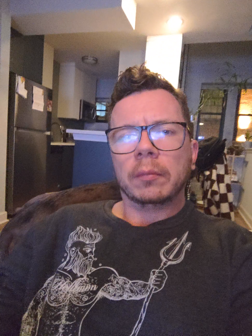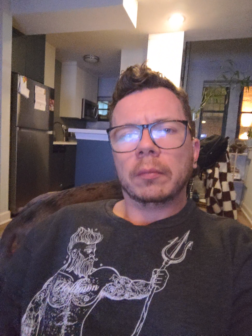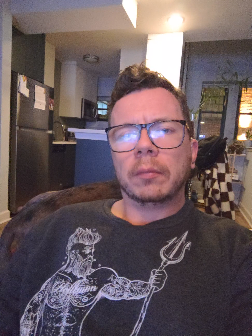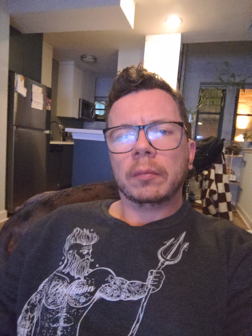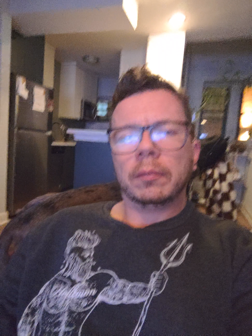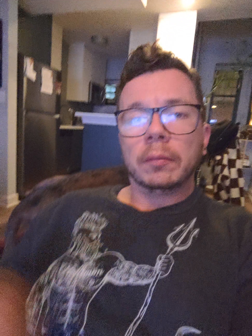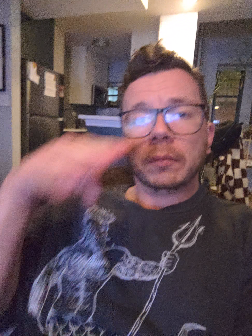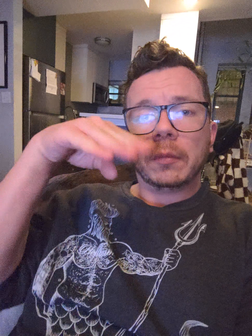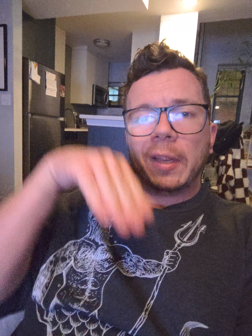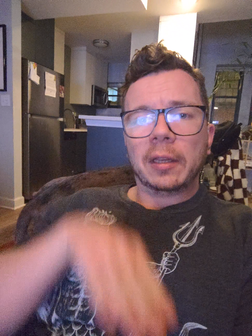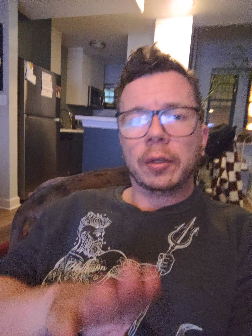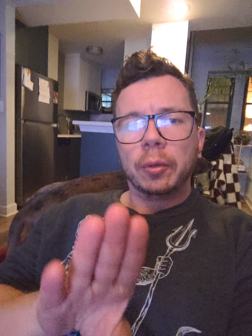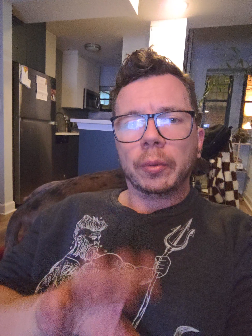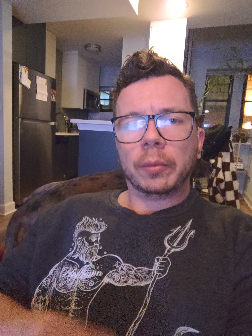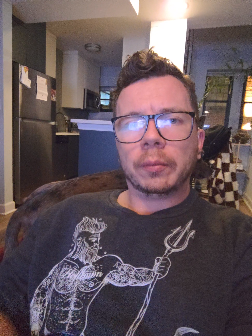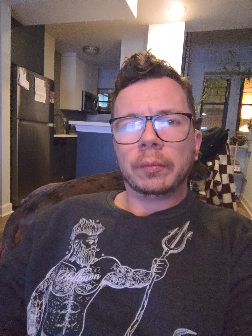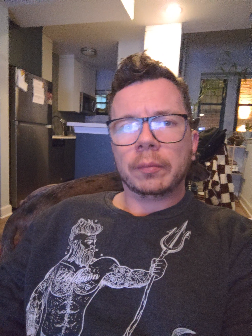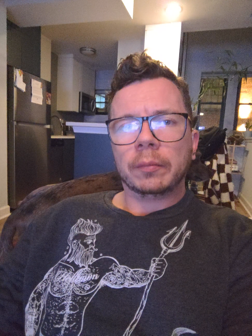into